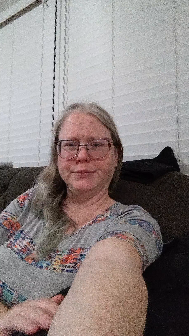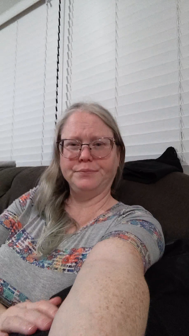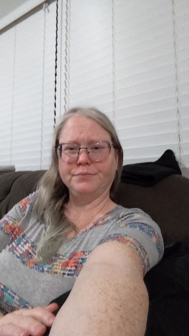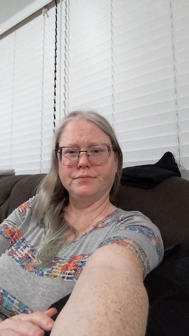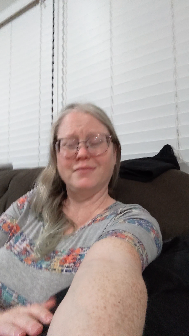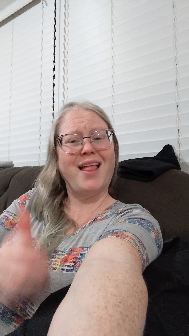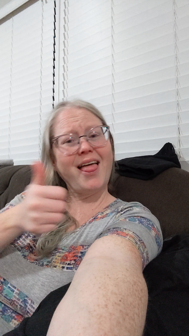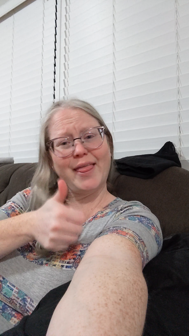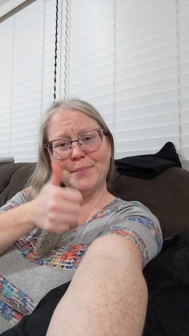help